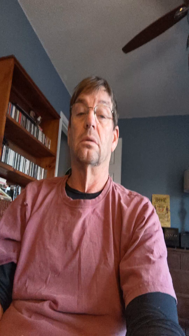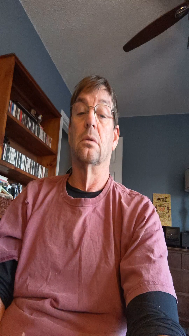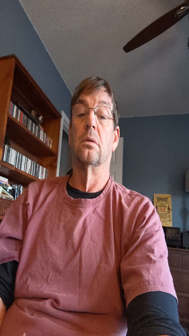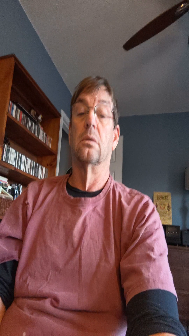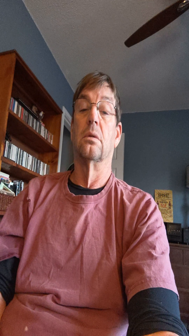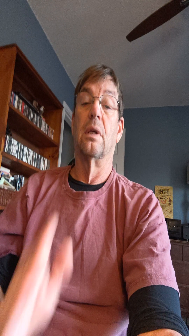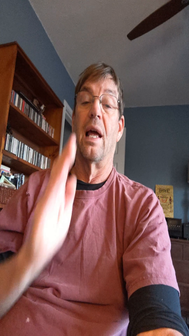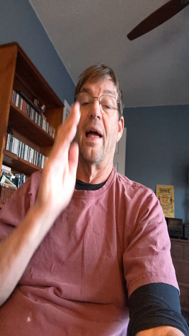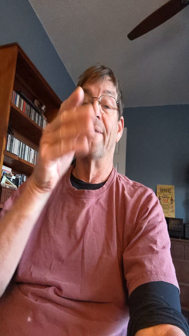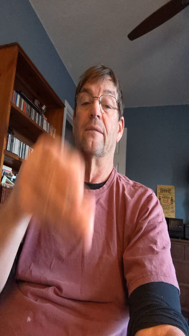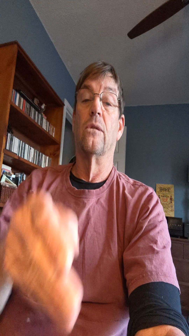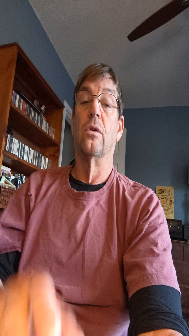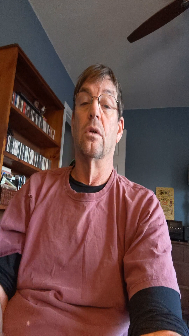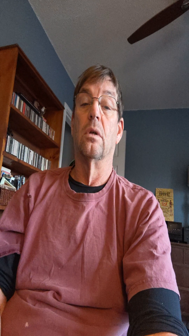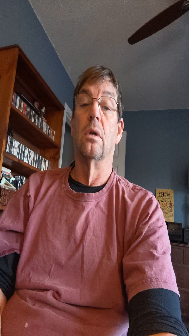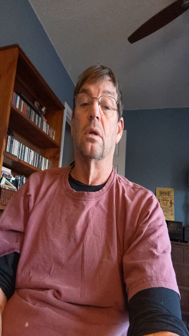after